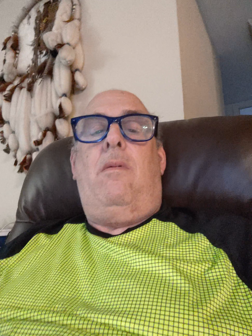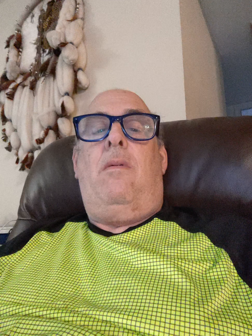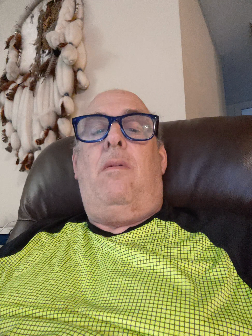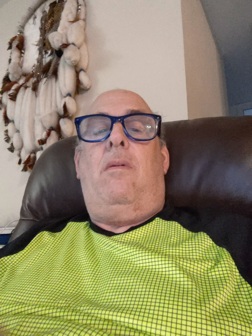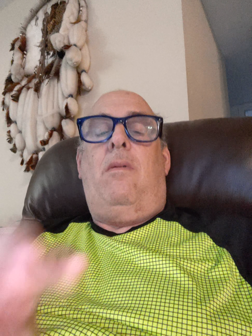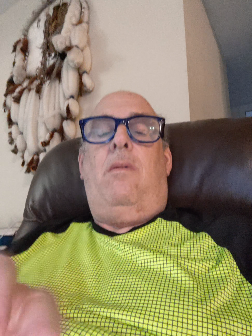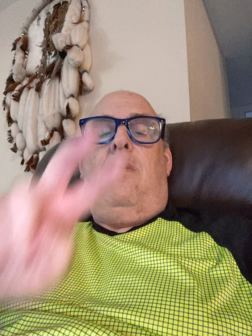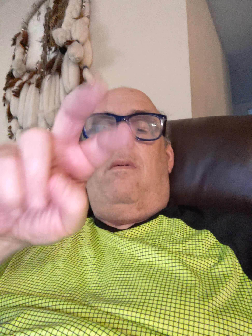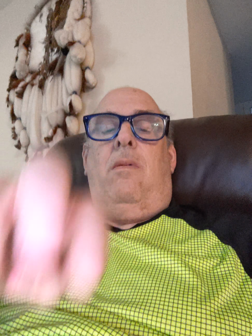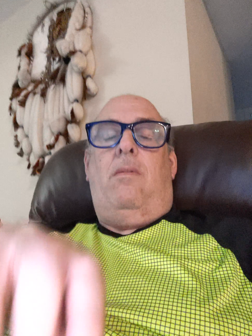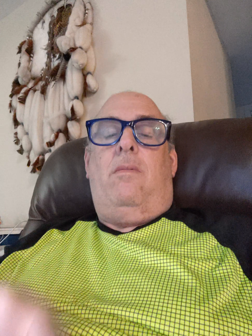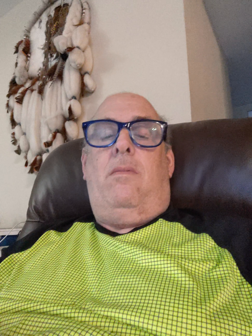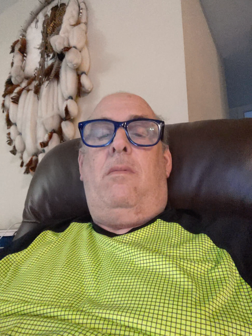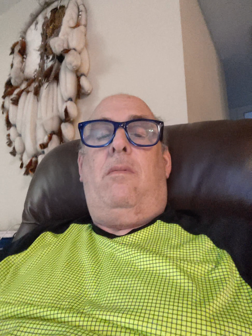jump